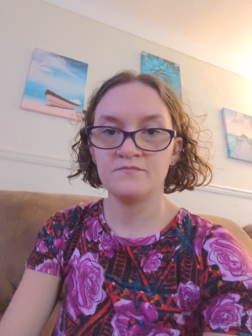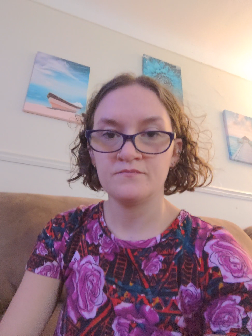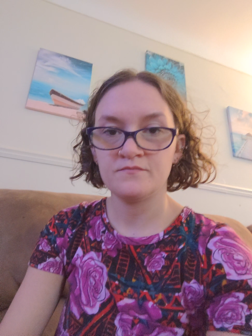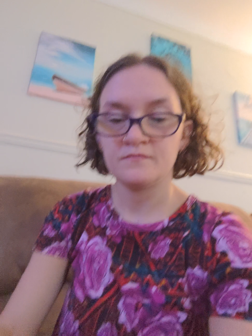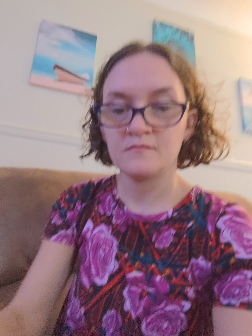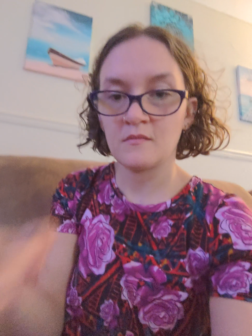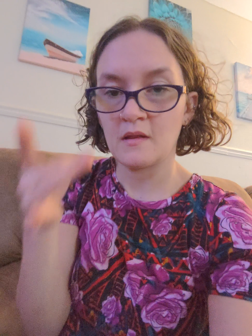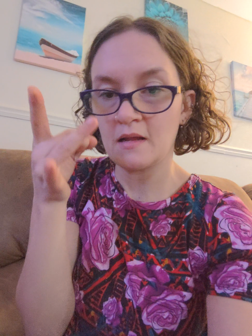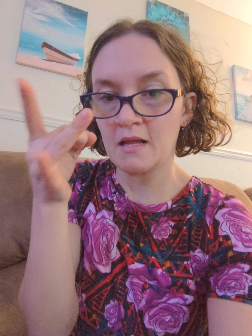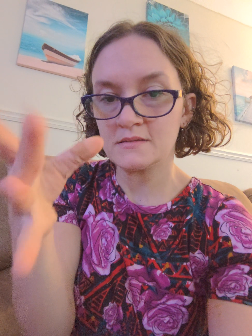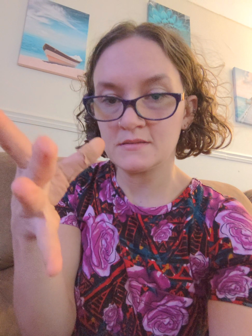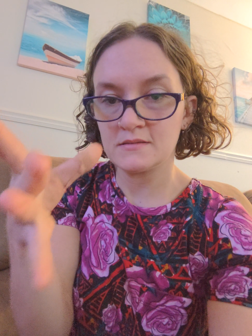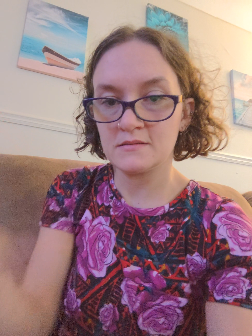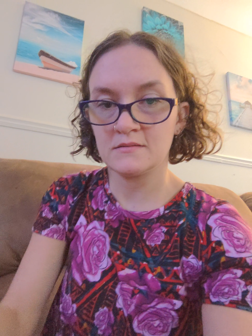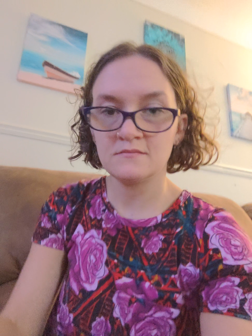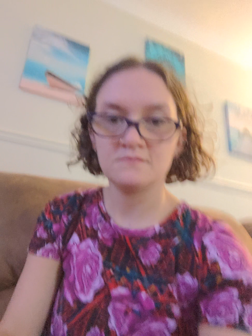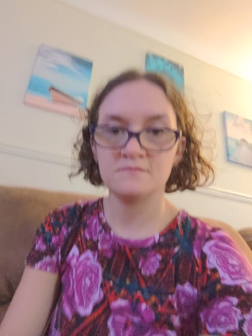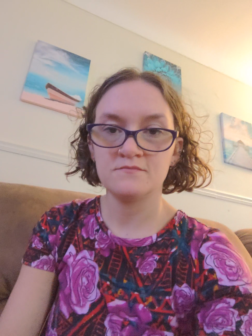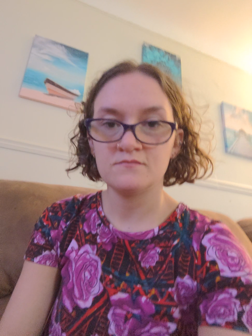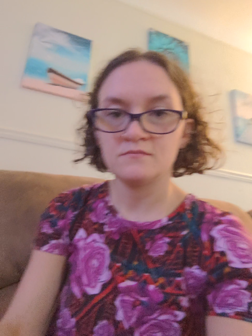hate